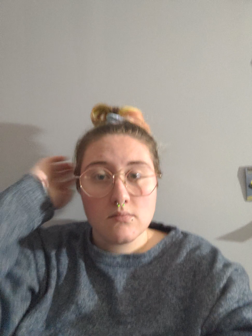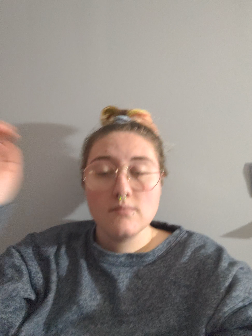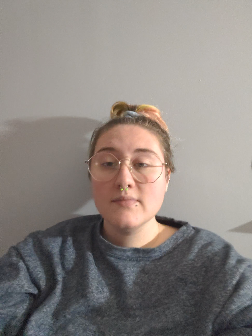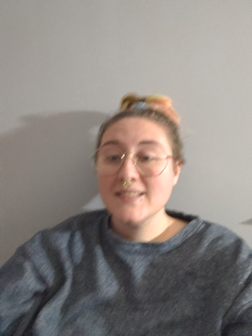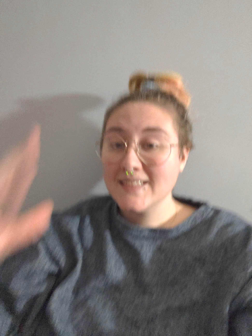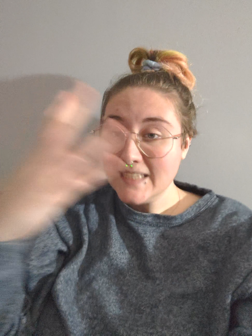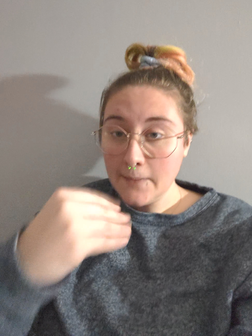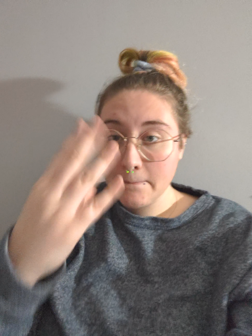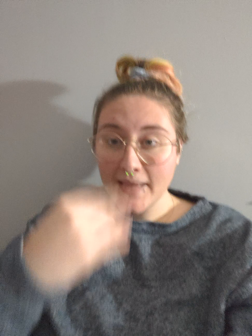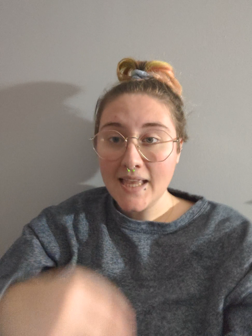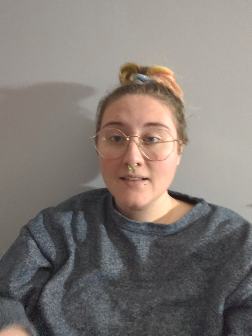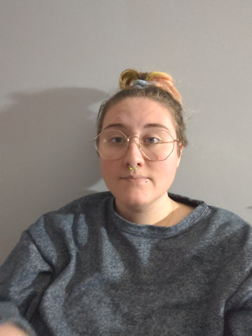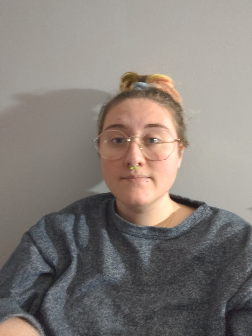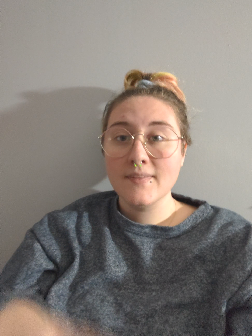sleepy